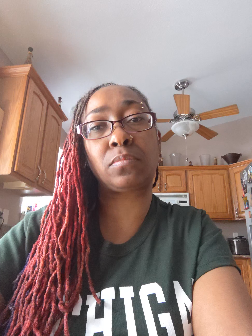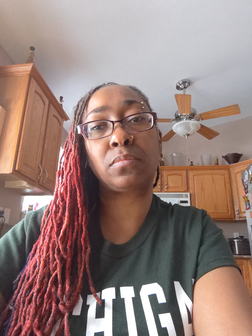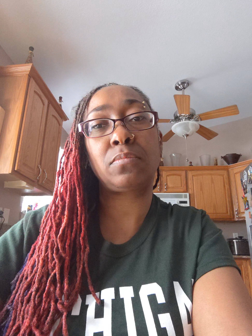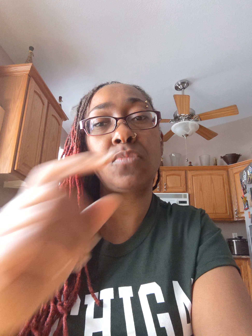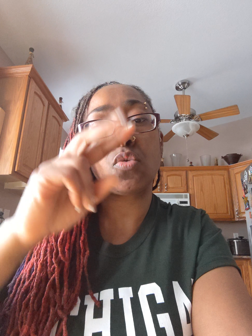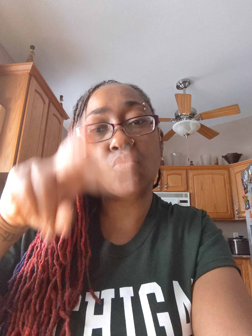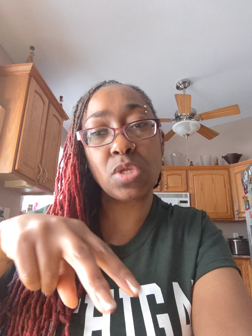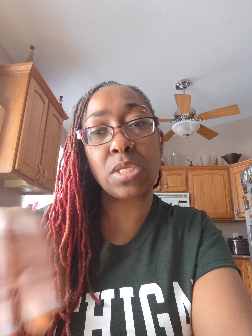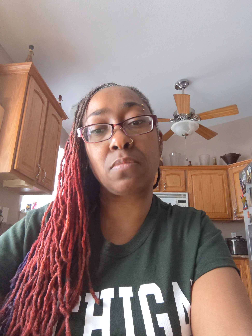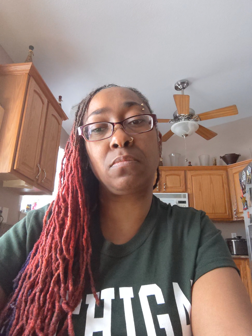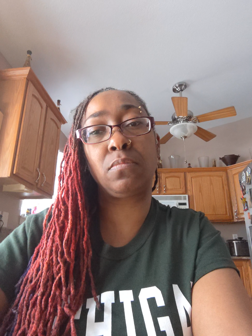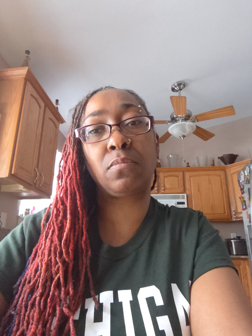read